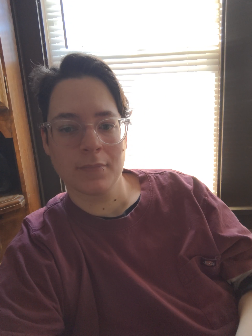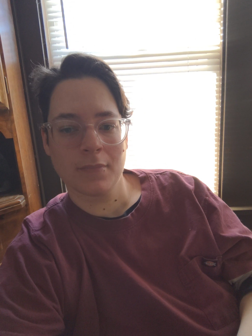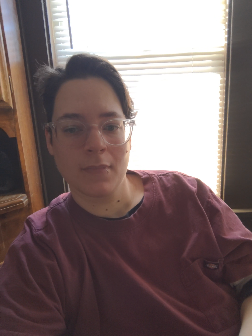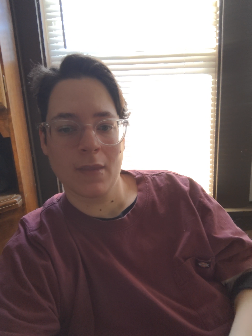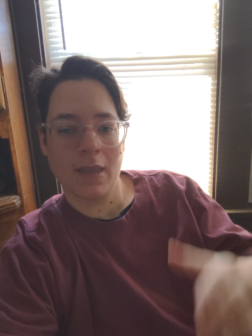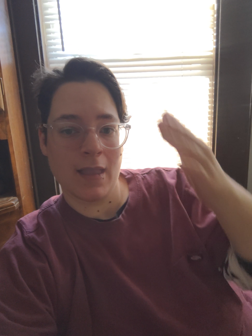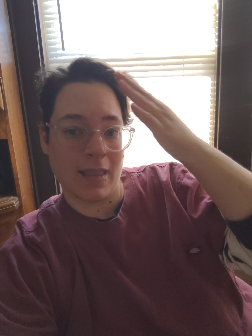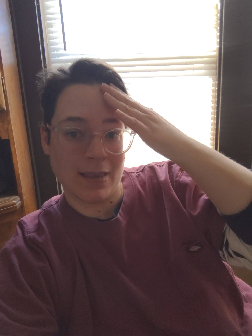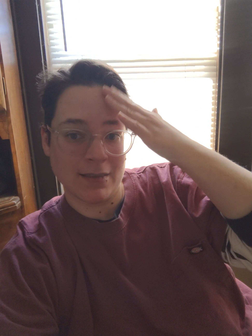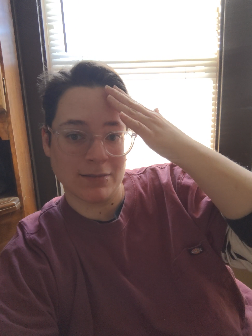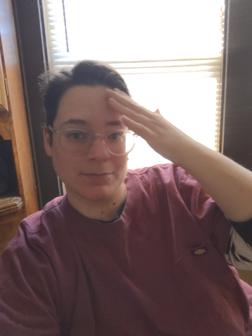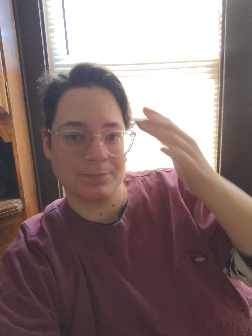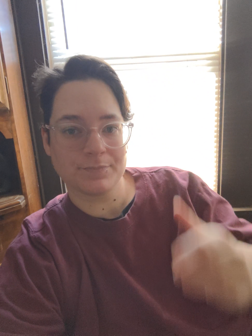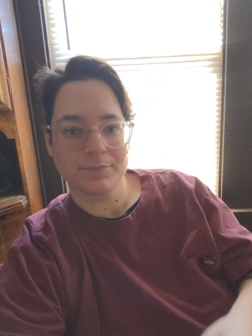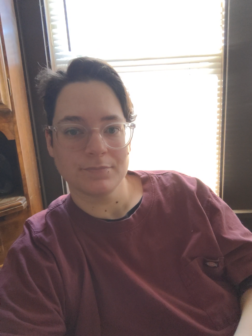hat